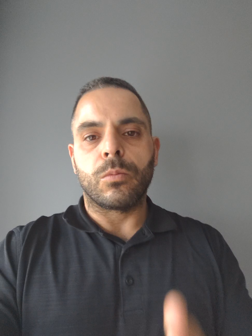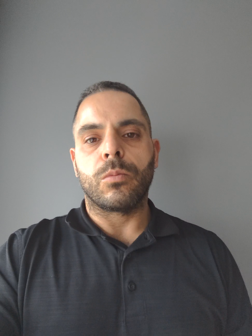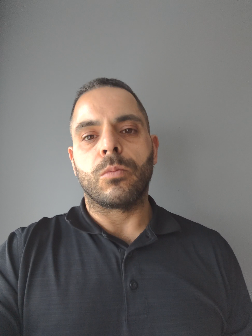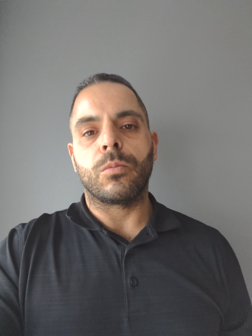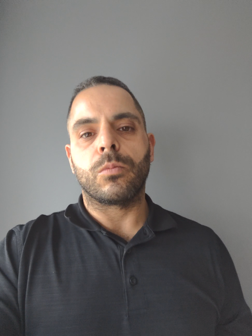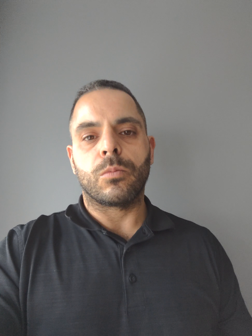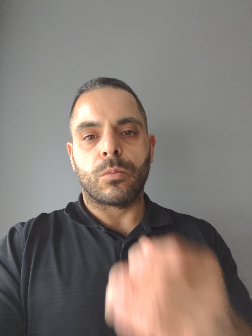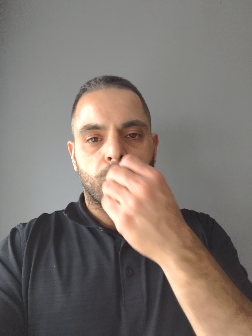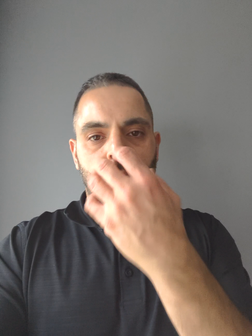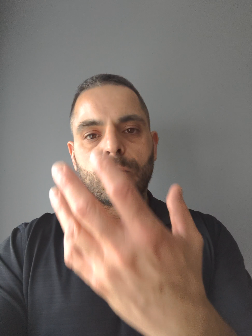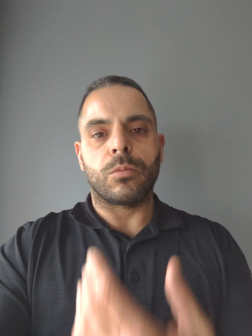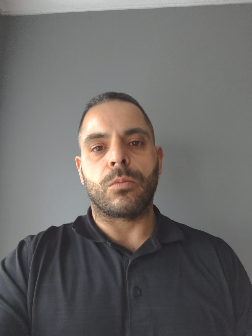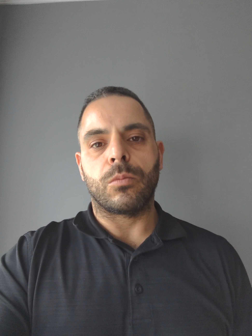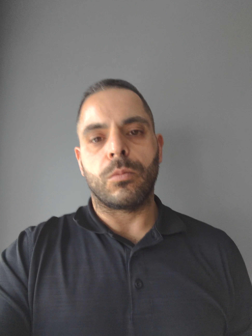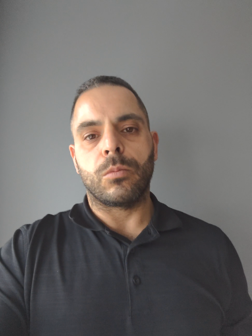blow